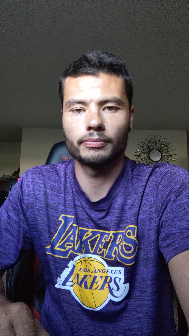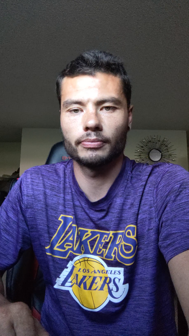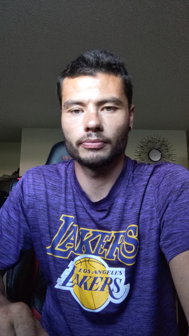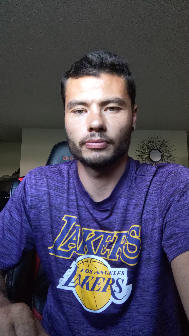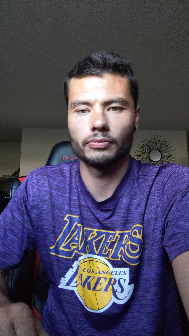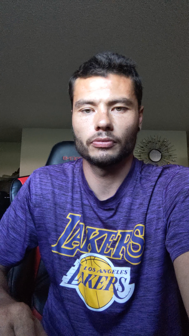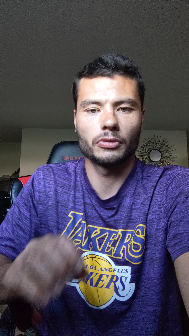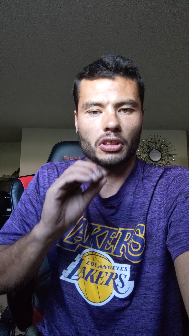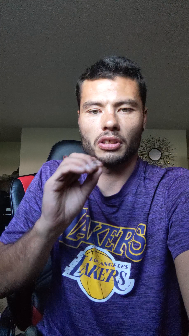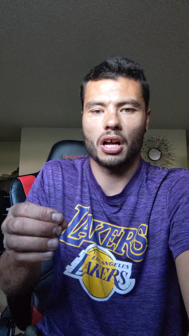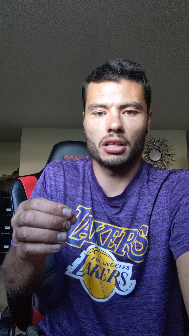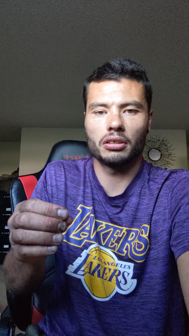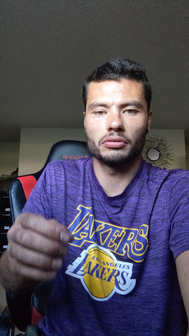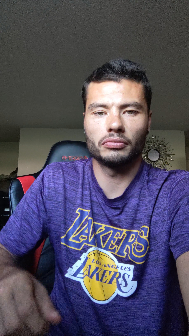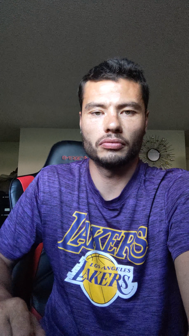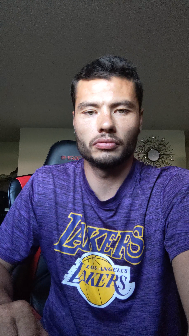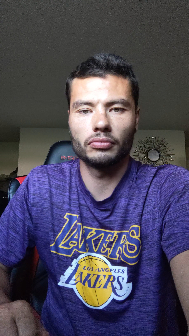none